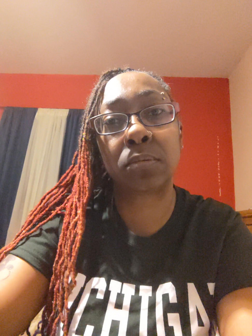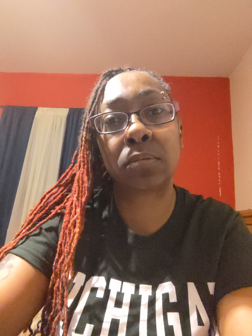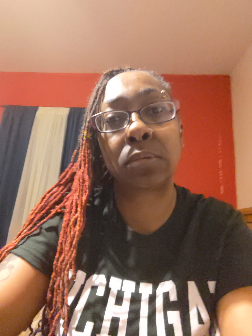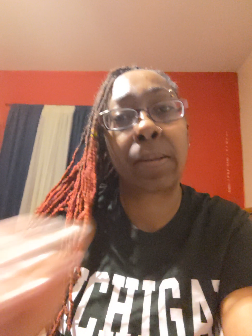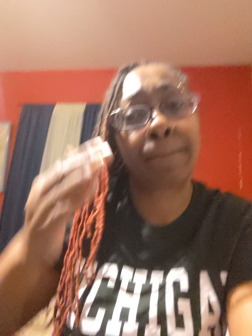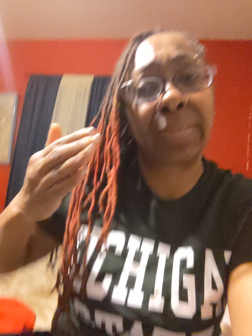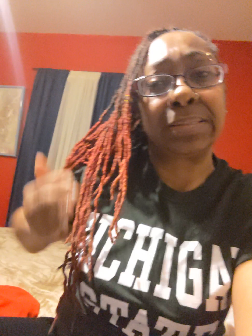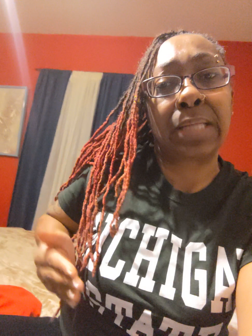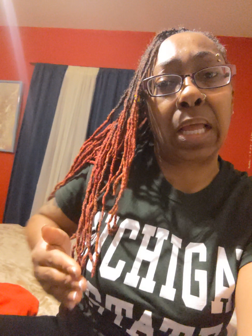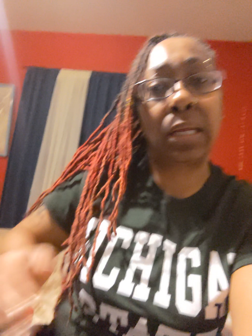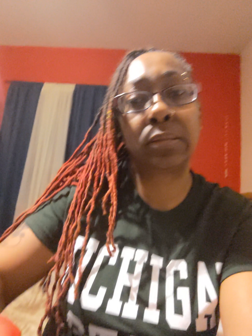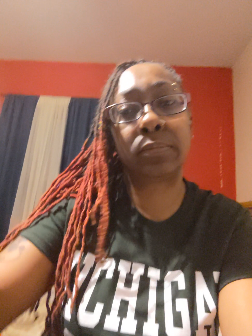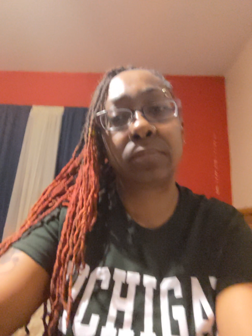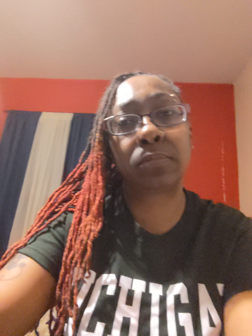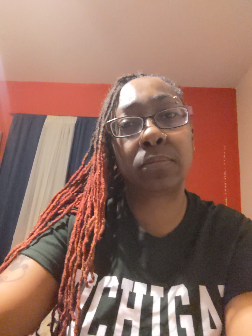beside